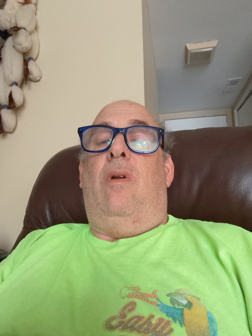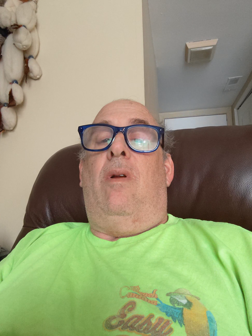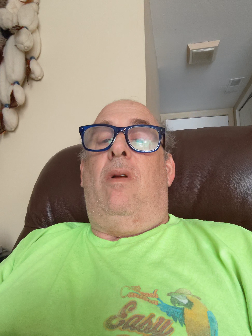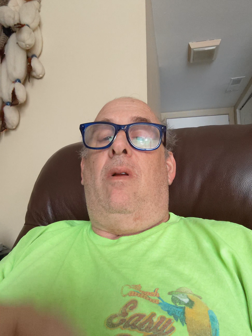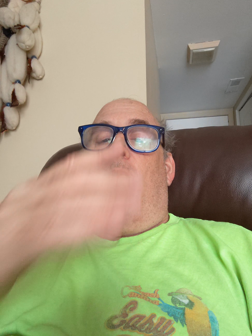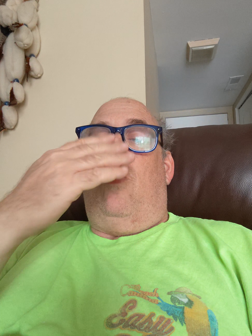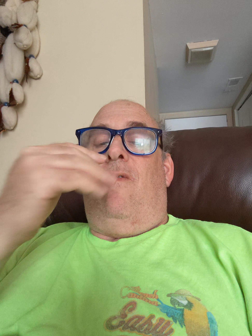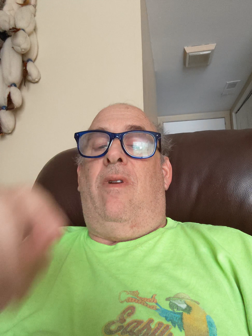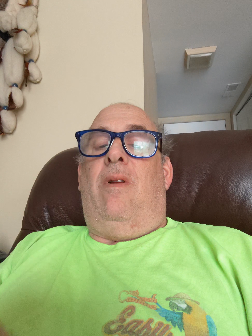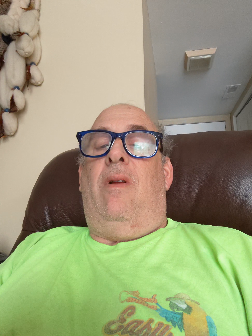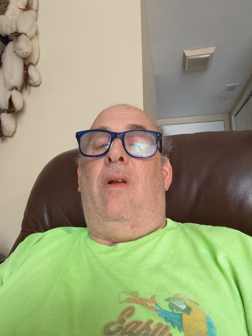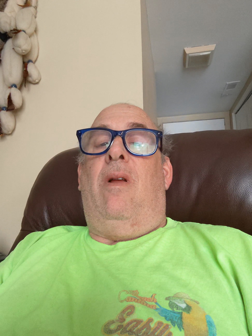wolf